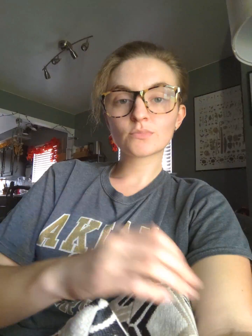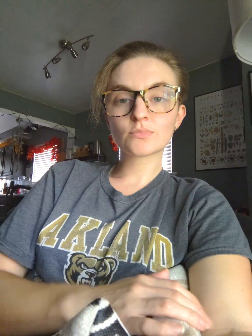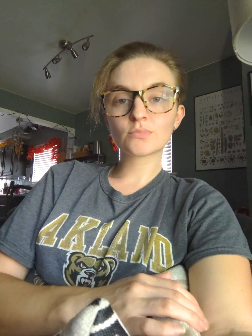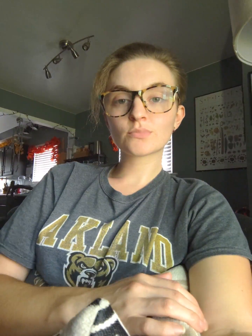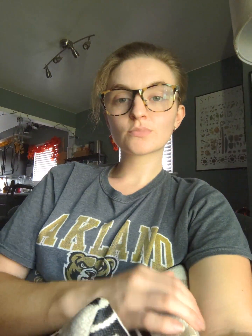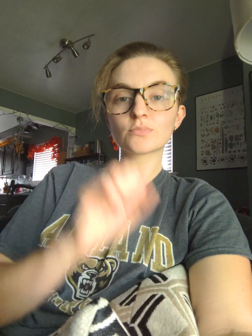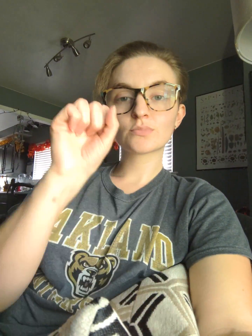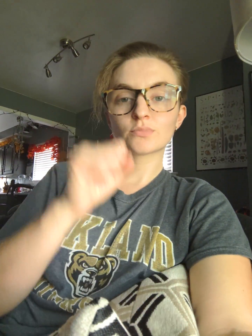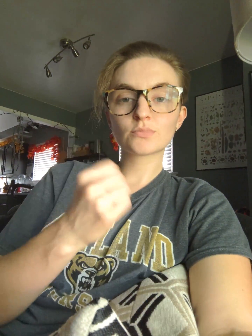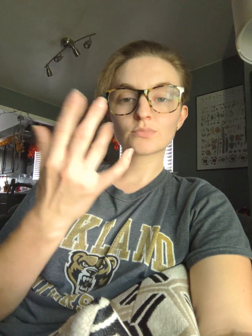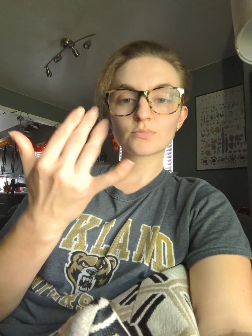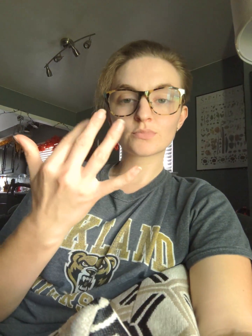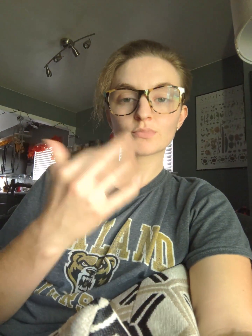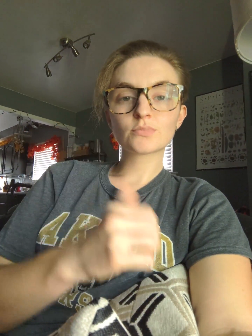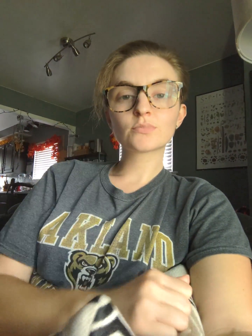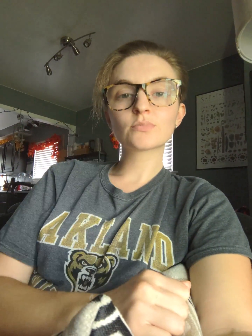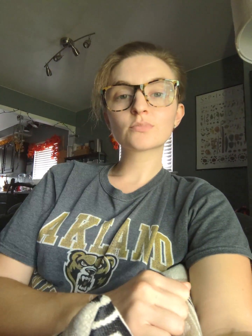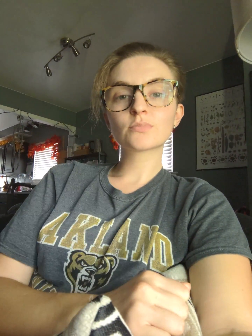gloves